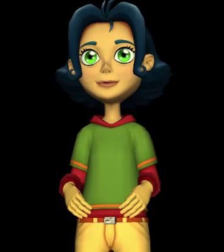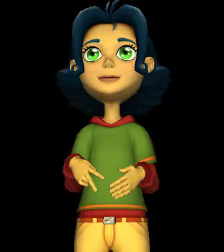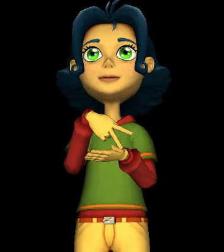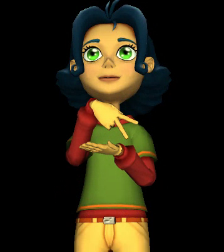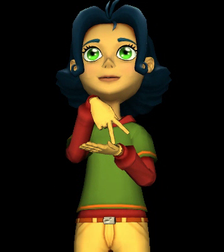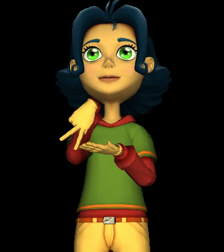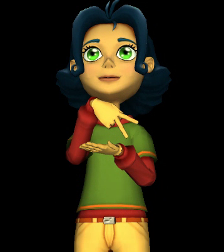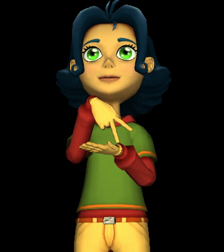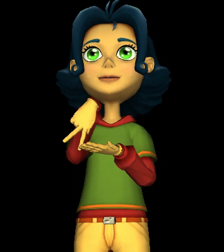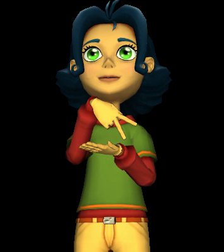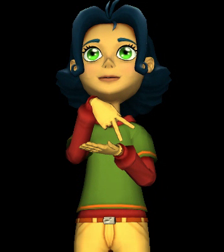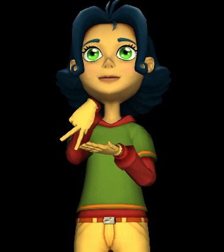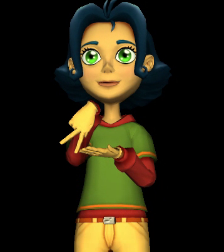رقص